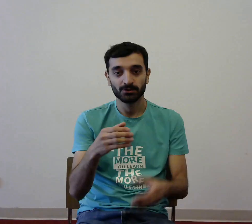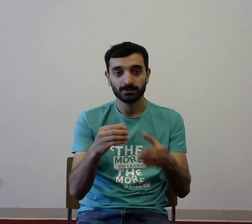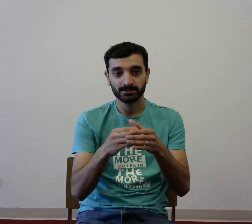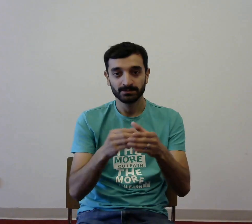komanda